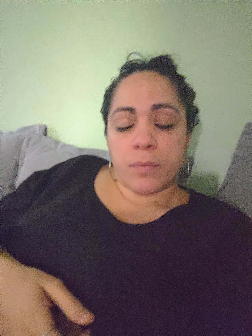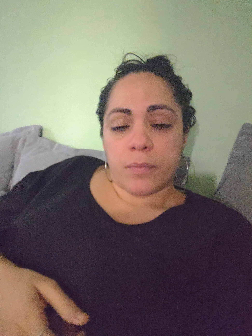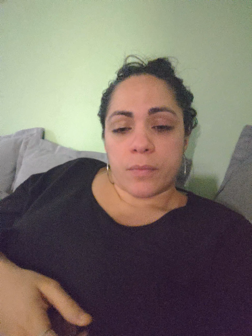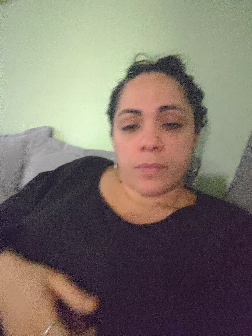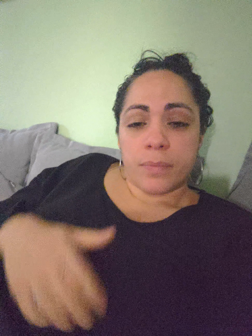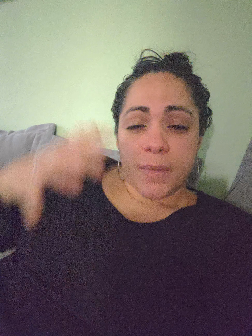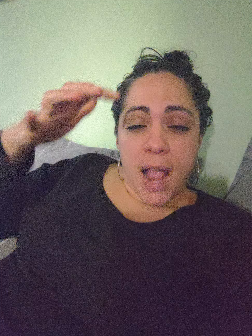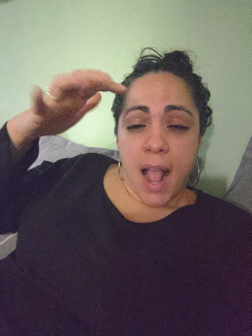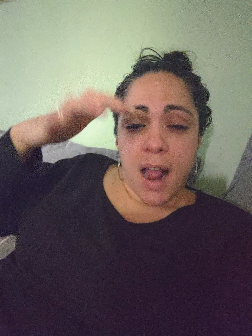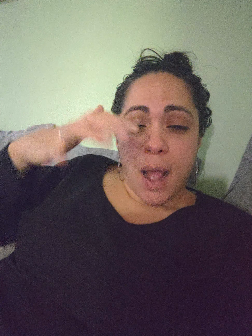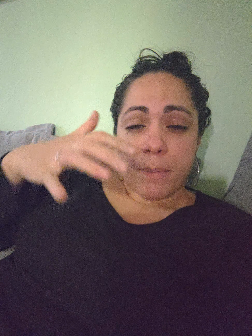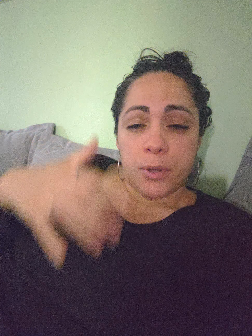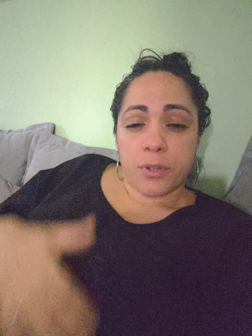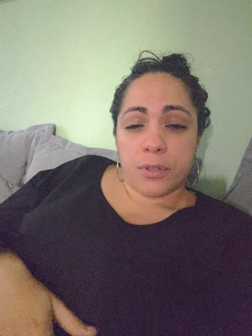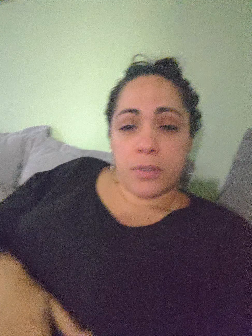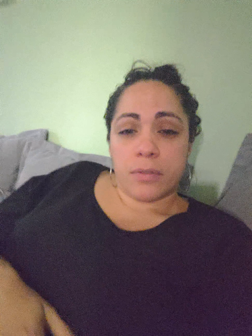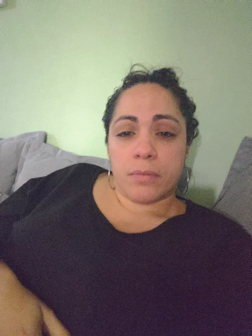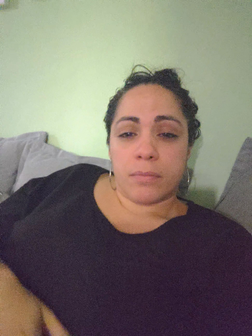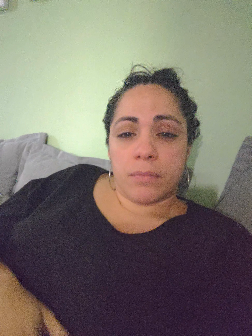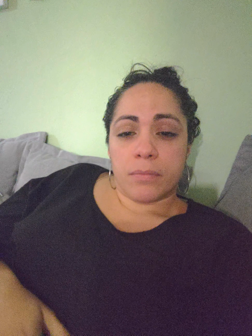helicopter